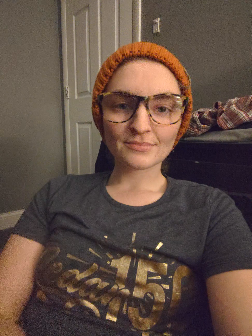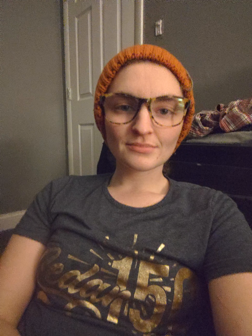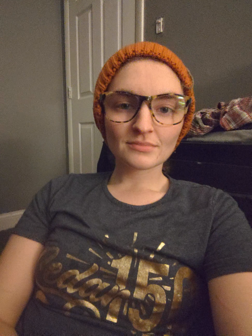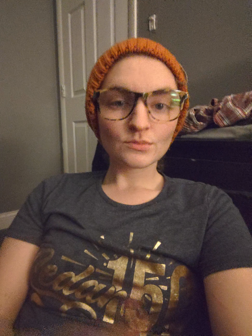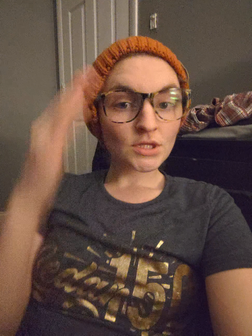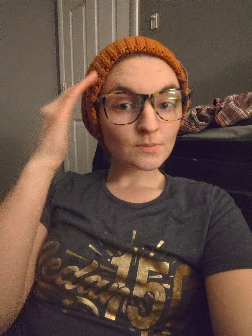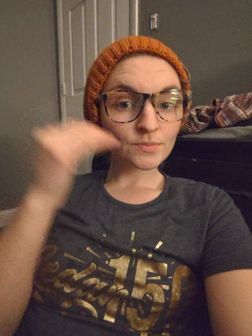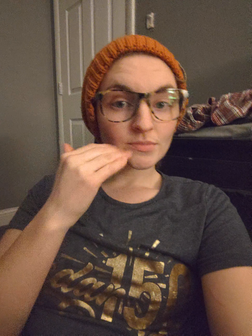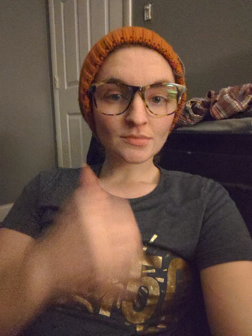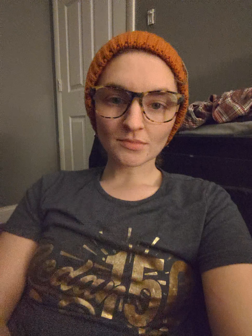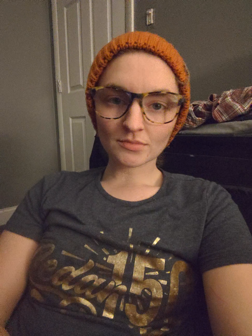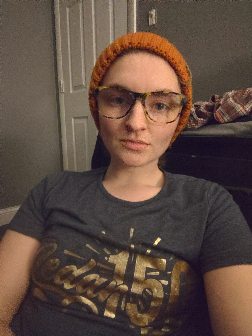head